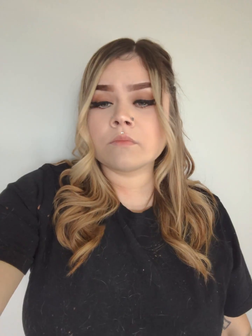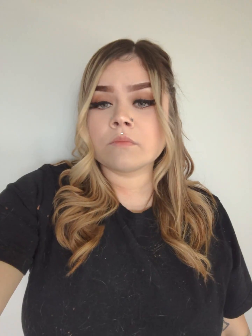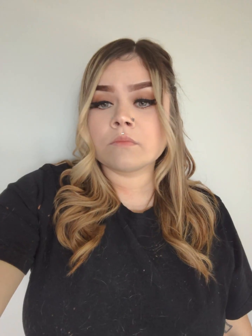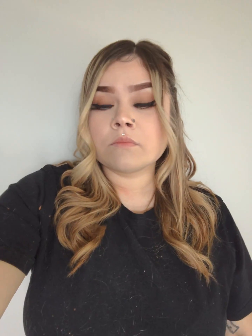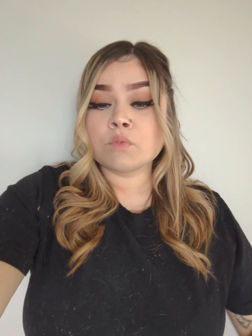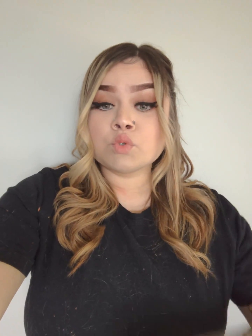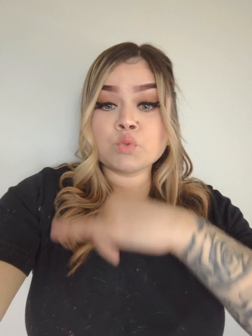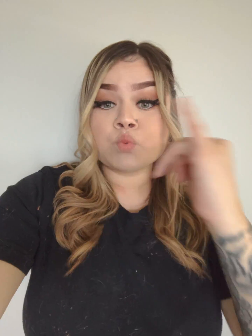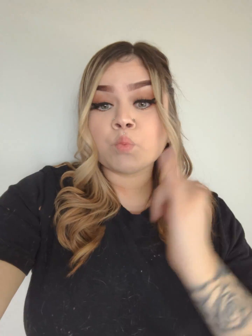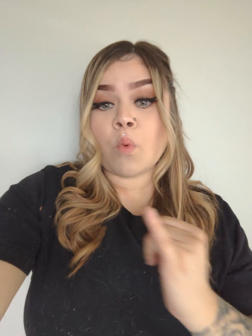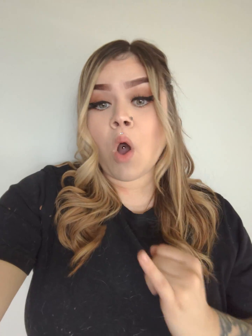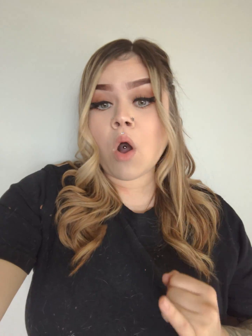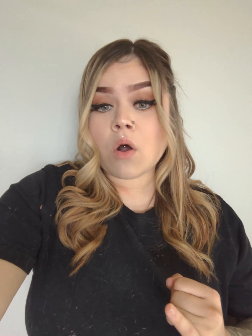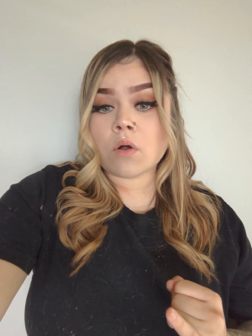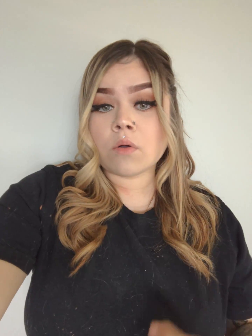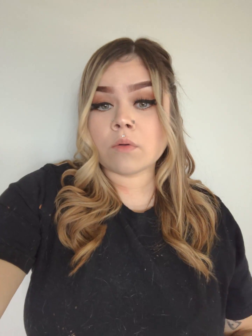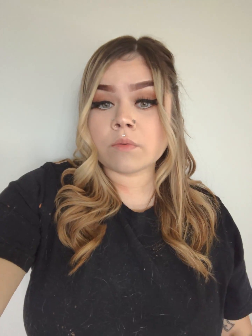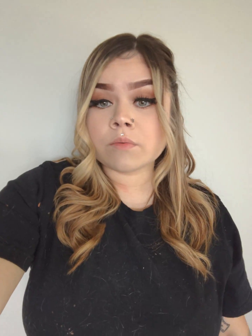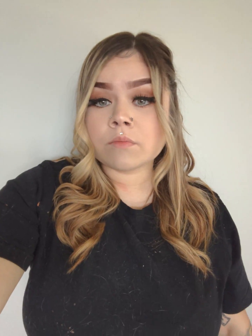draw